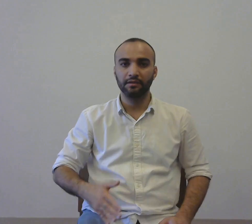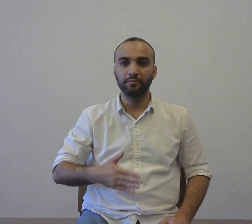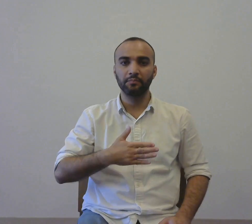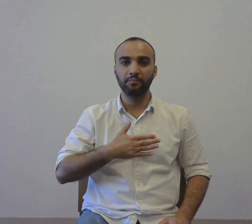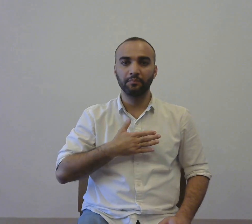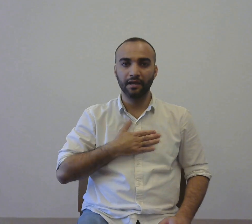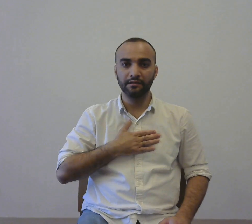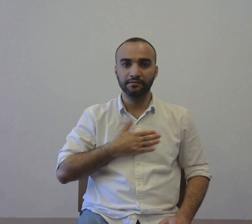mən